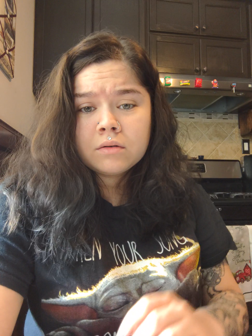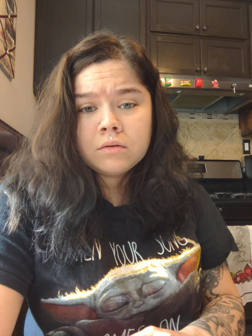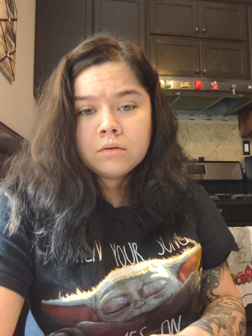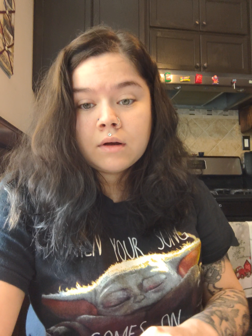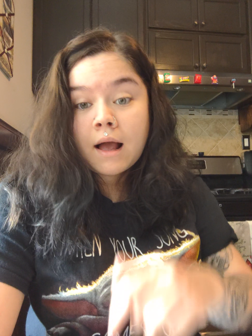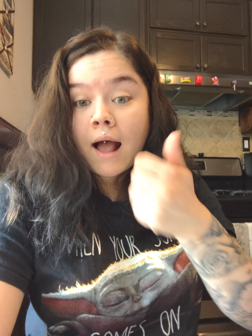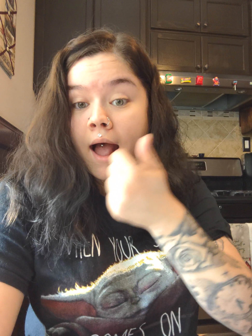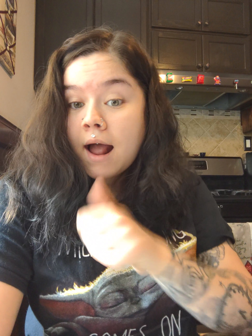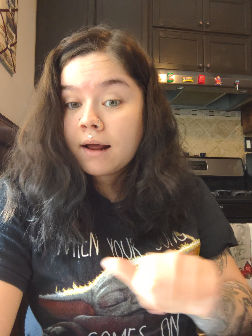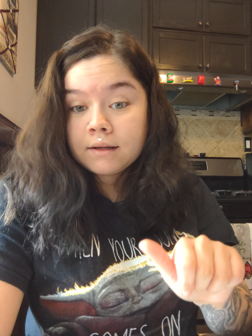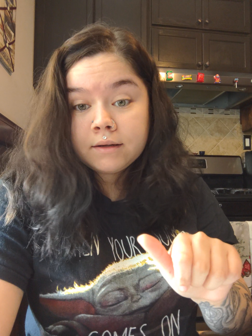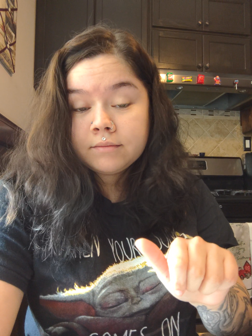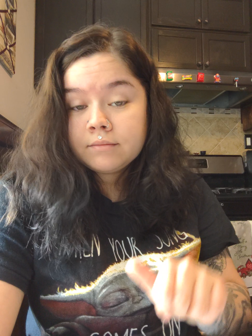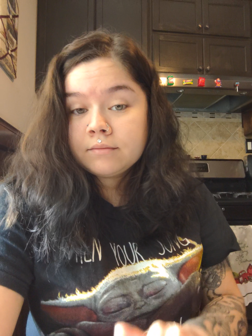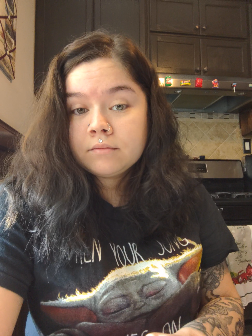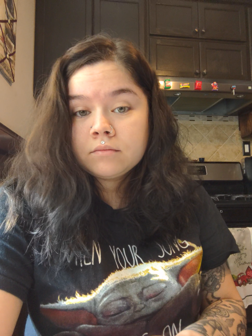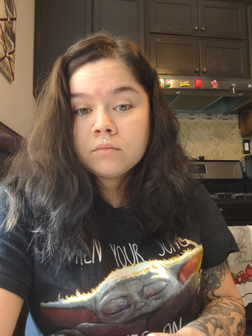any